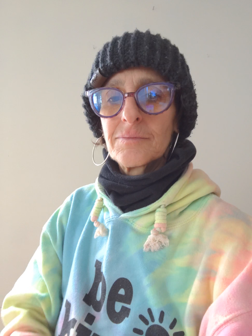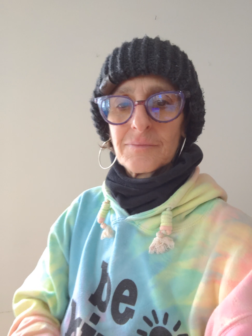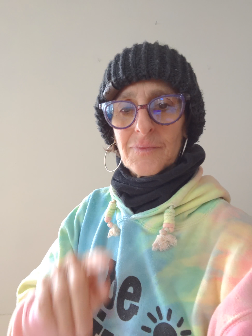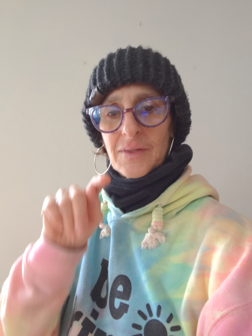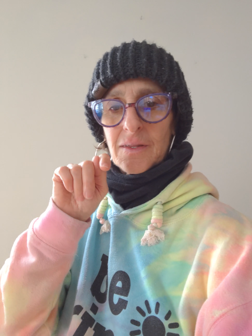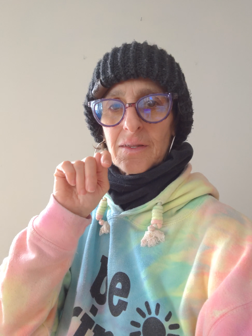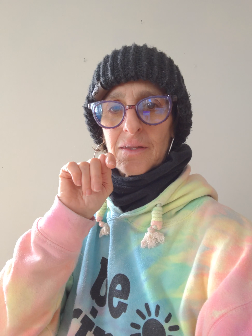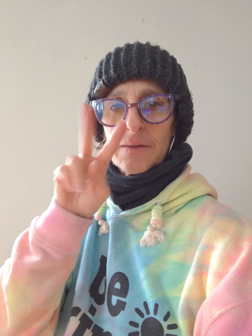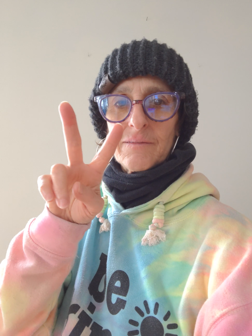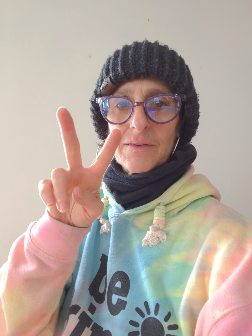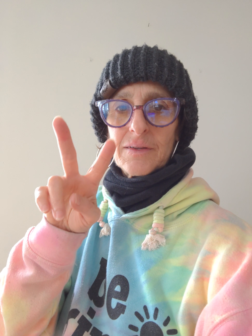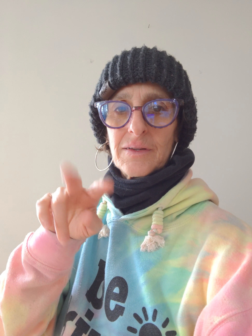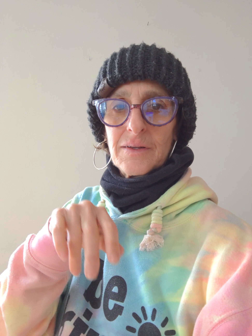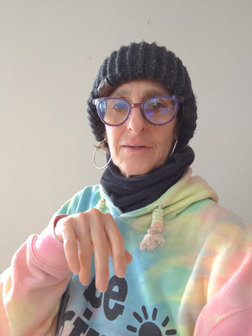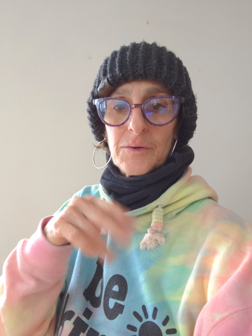TV